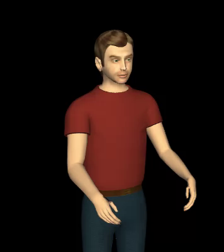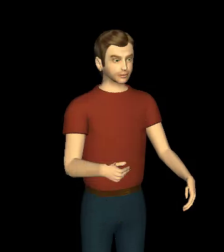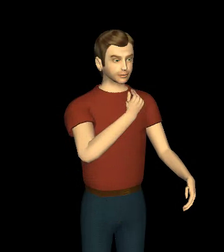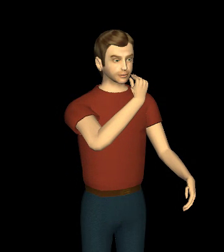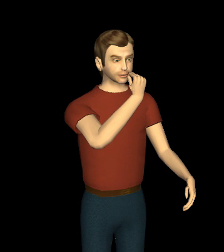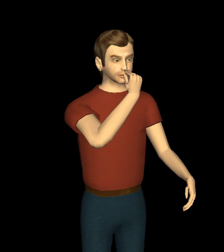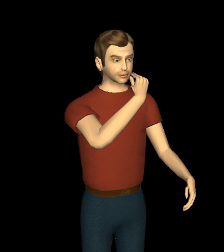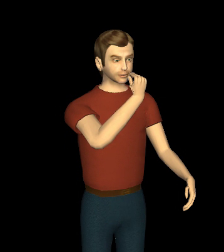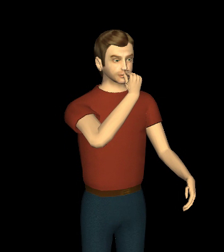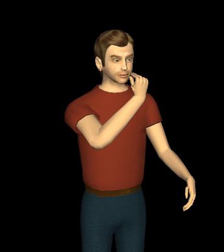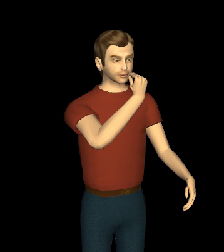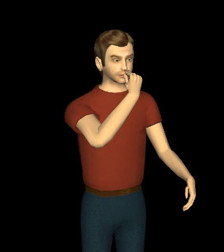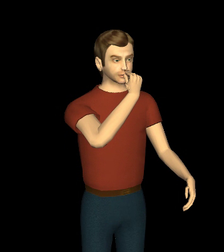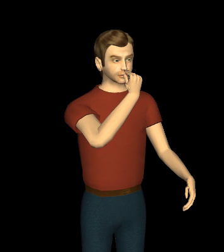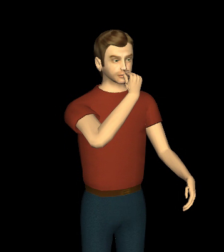طعام